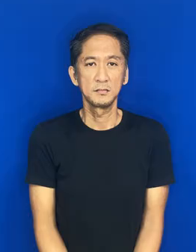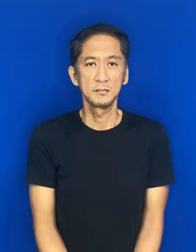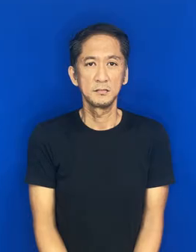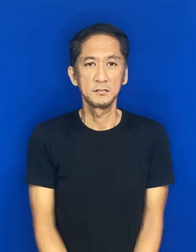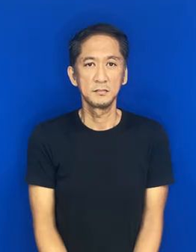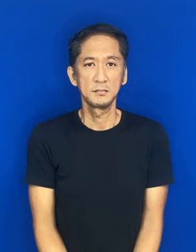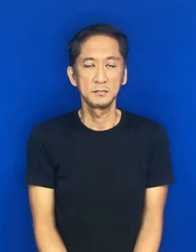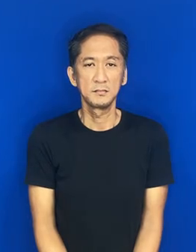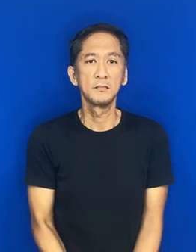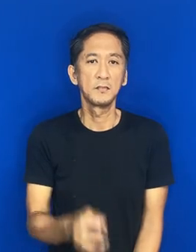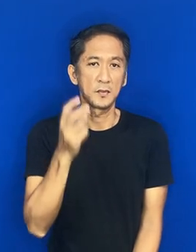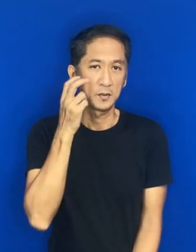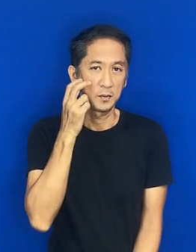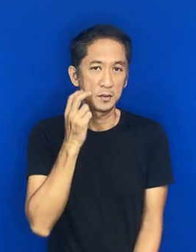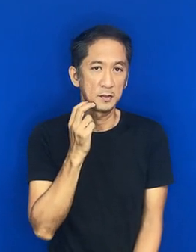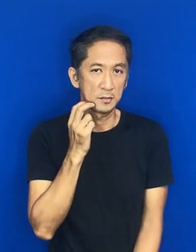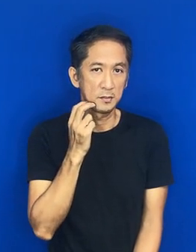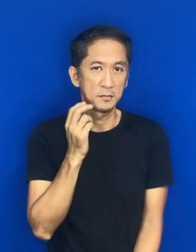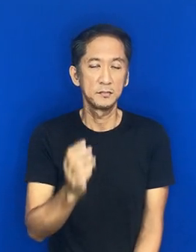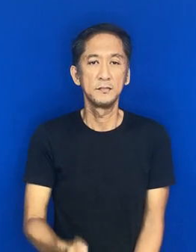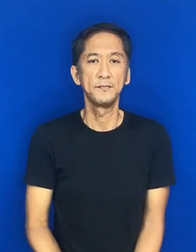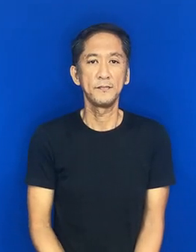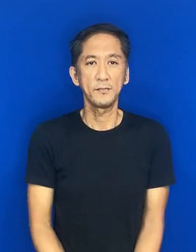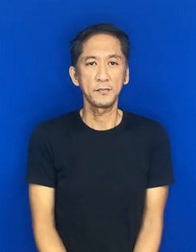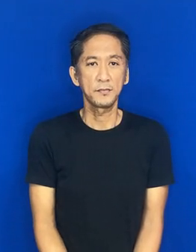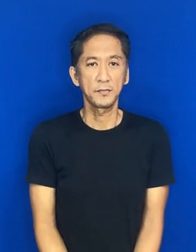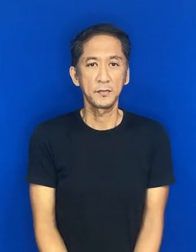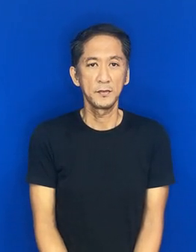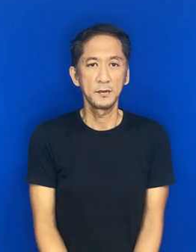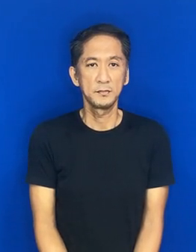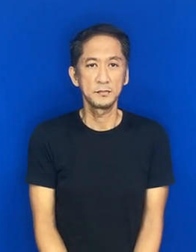wine